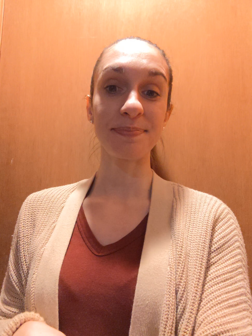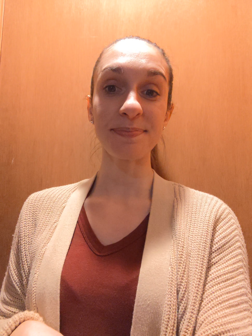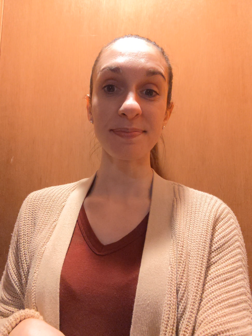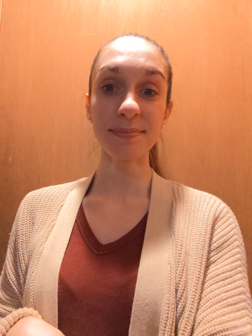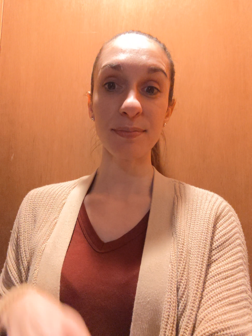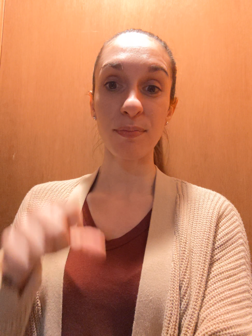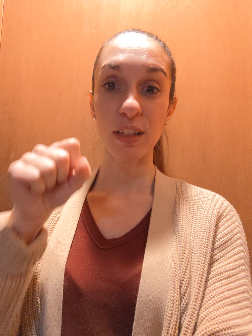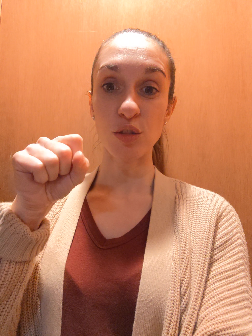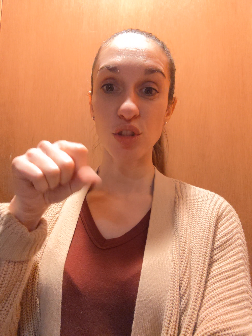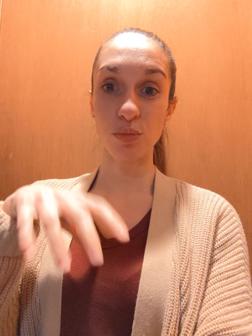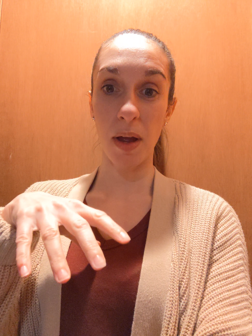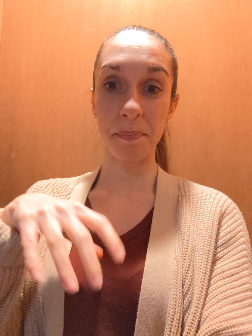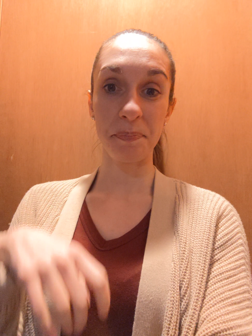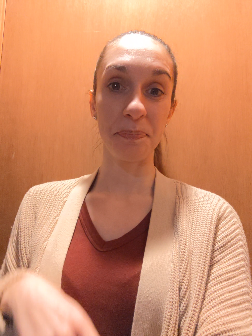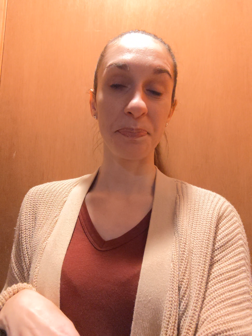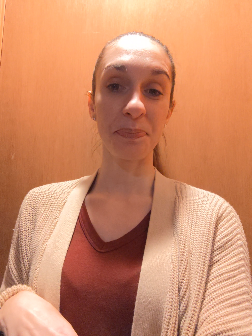drop